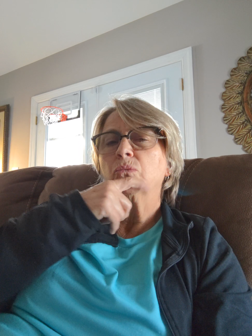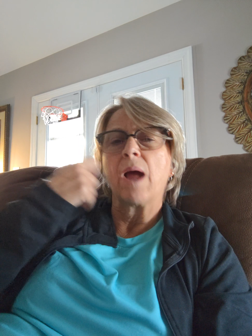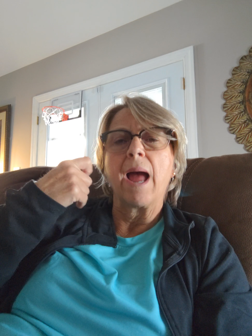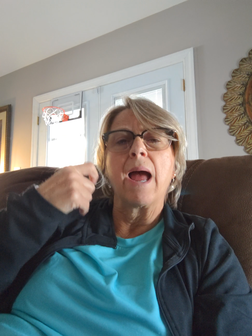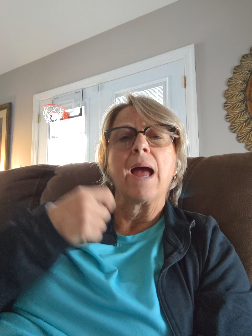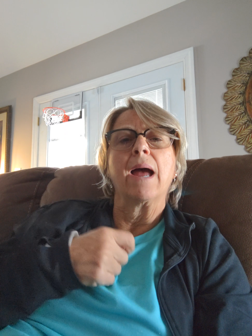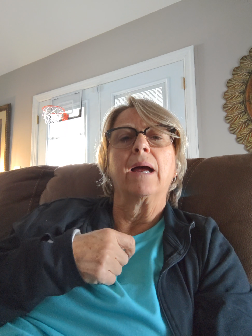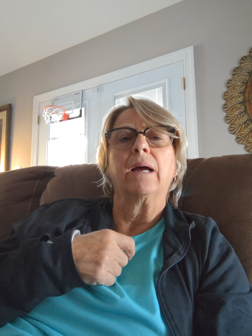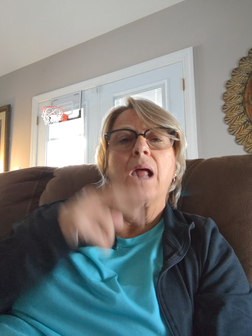dry